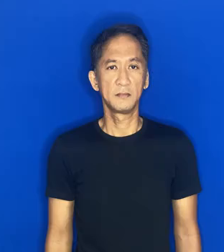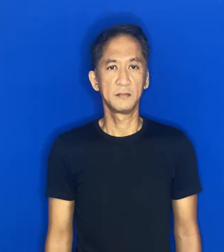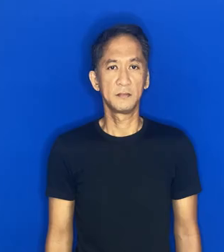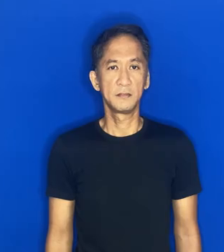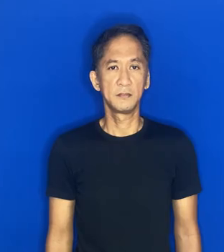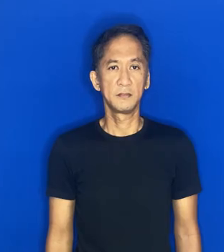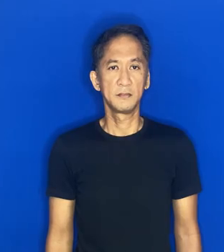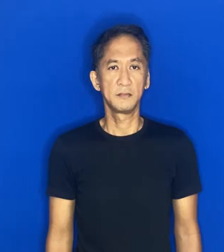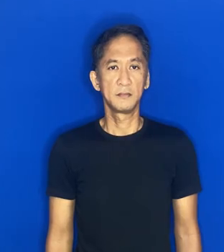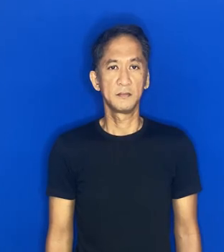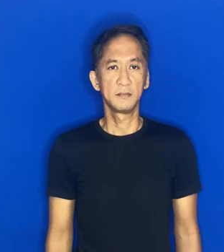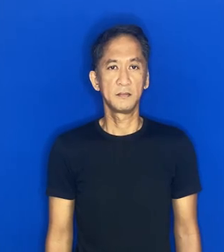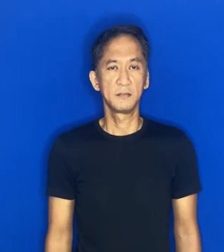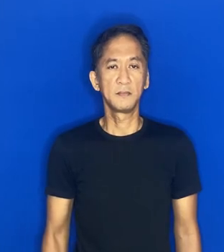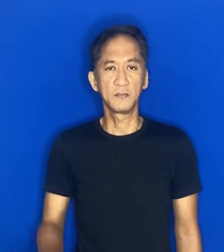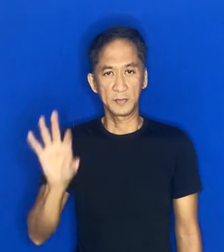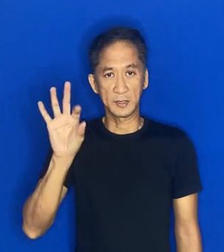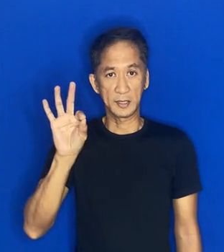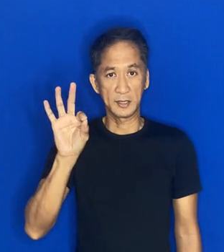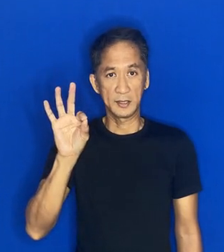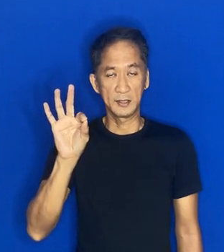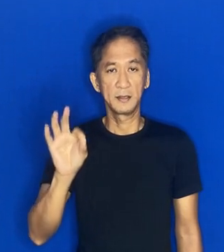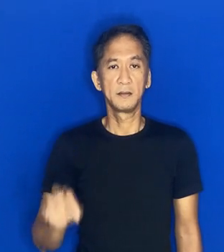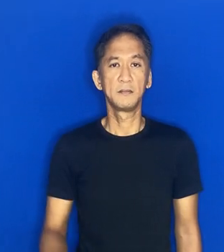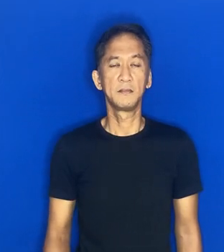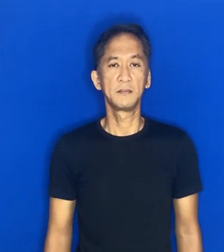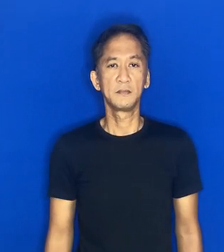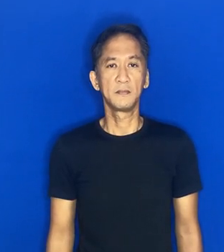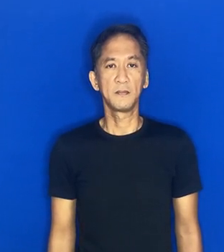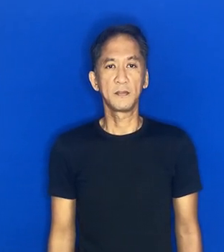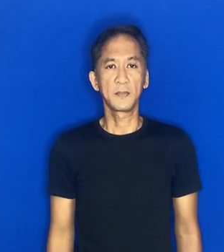nine